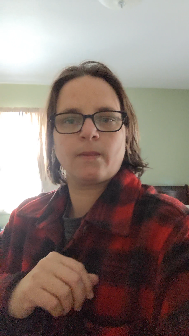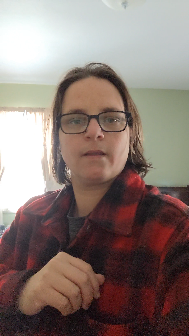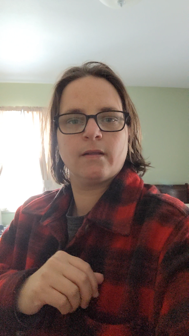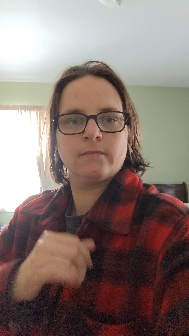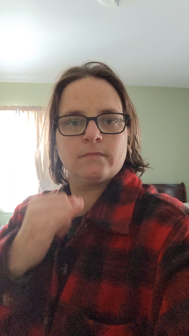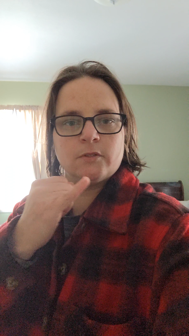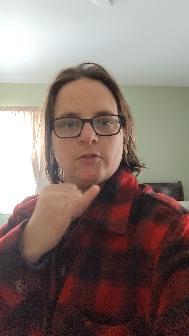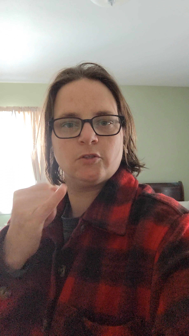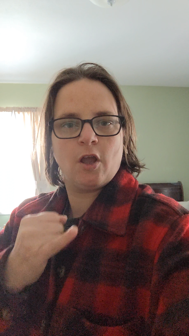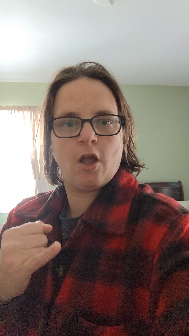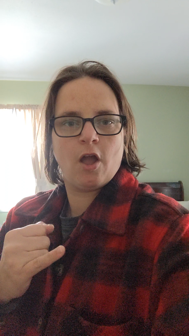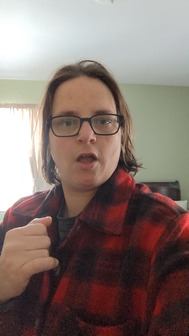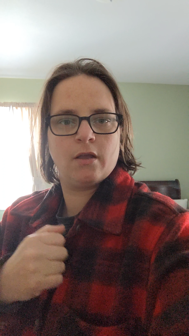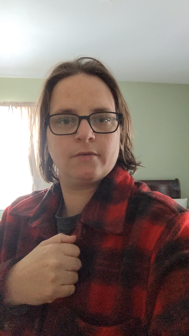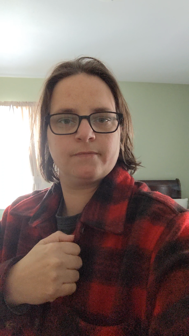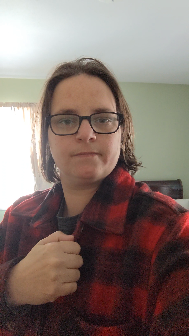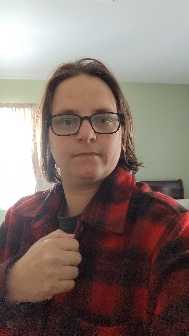draw